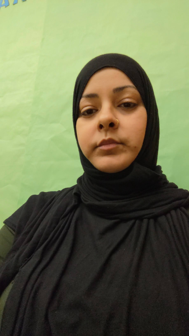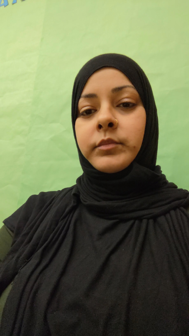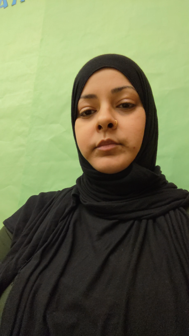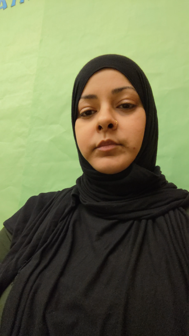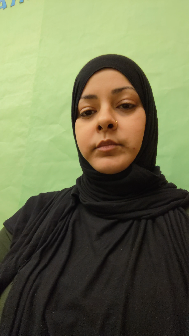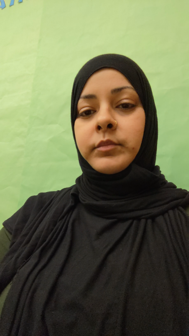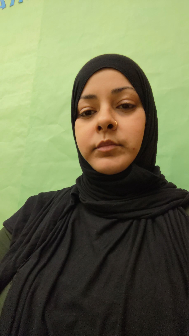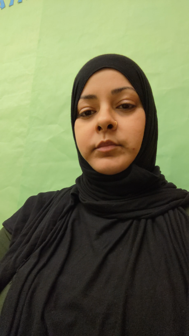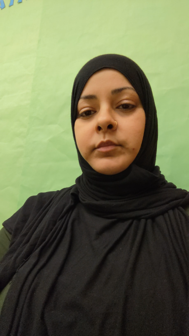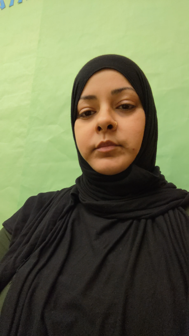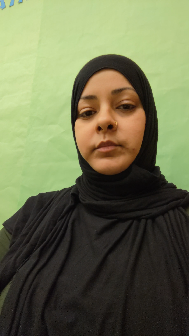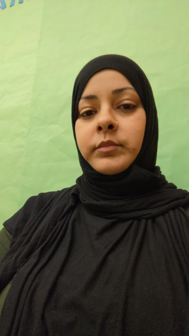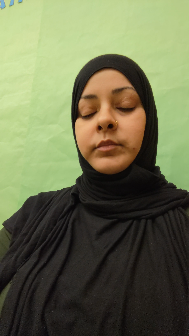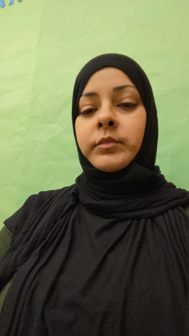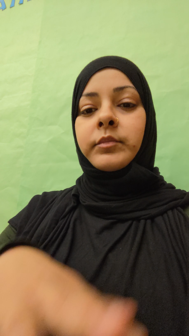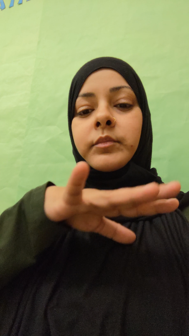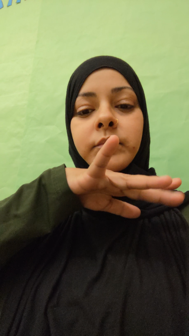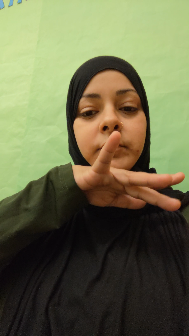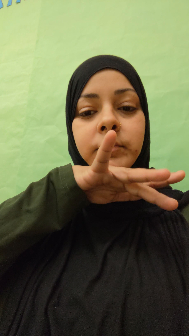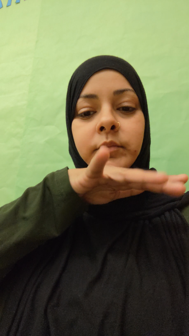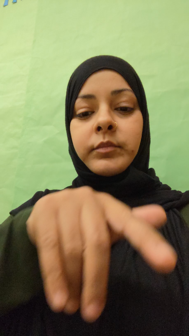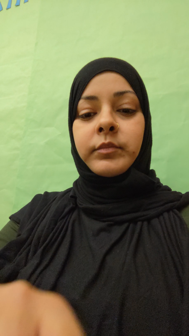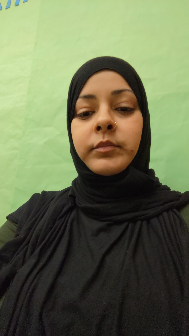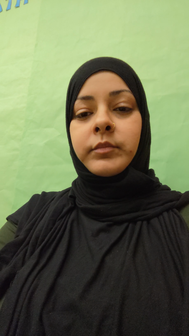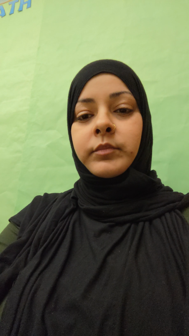naughty